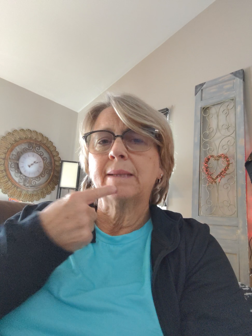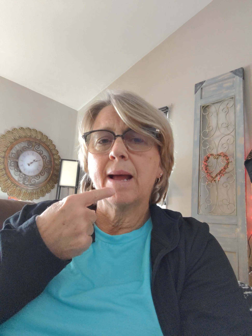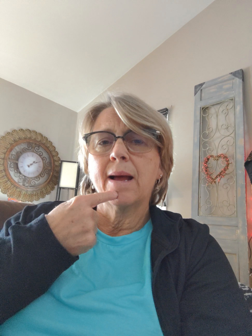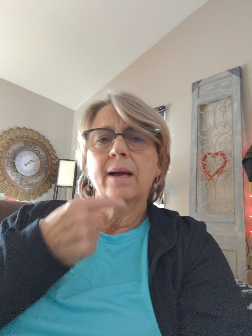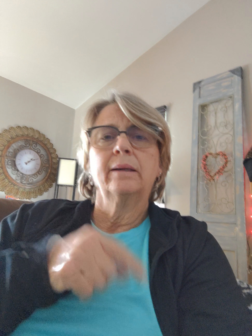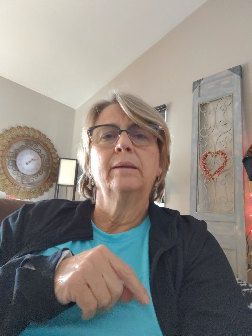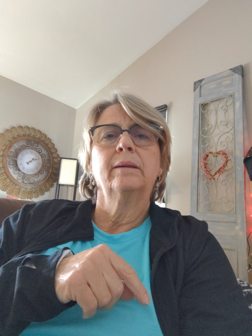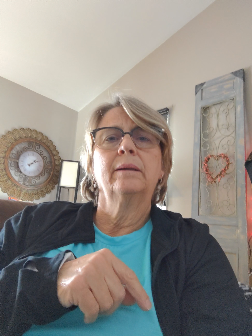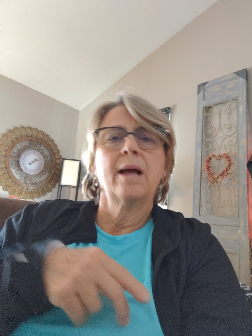say